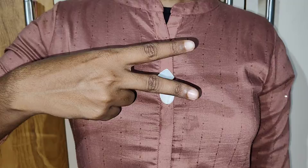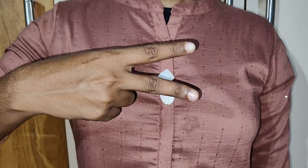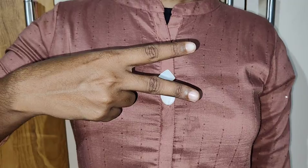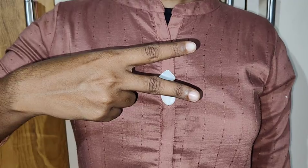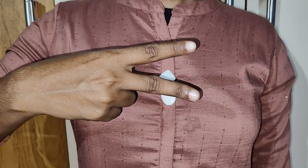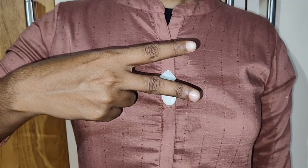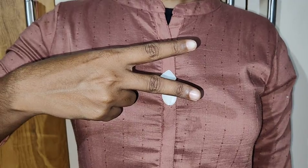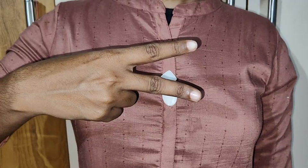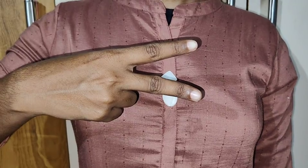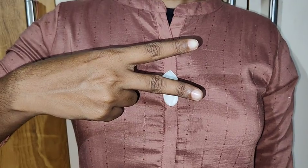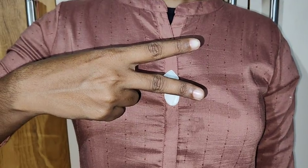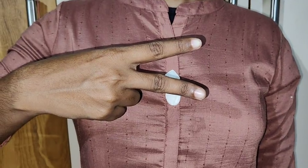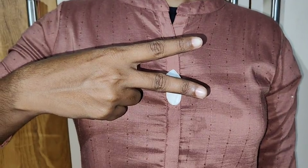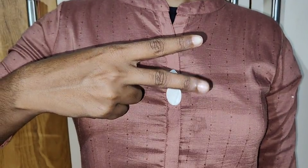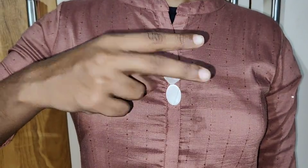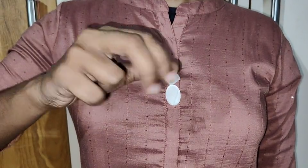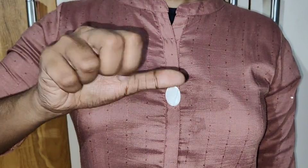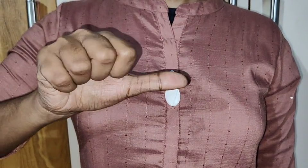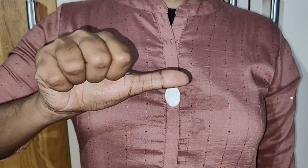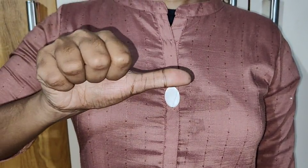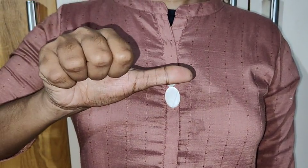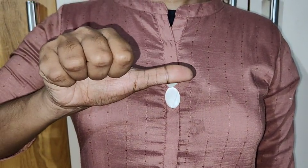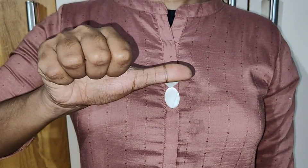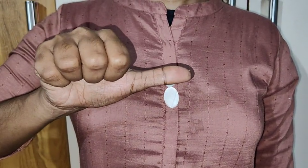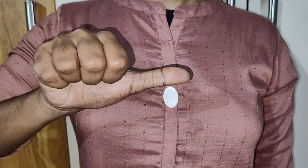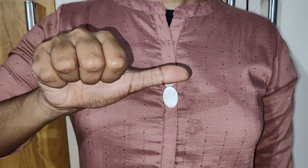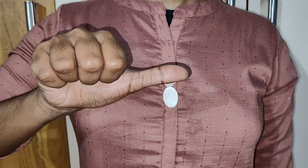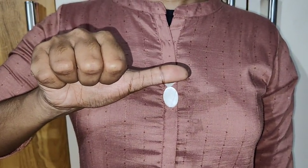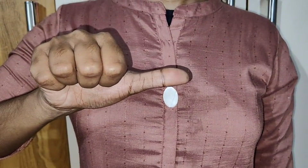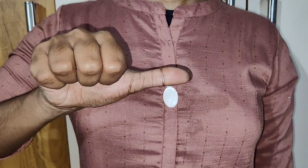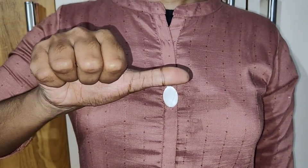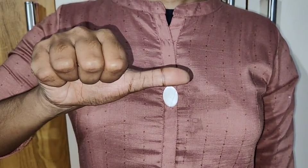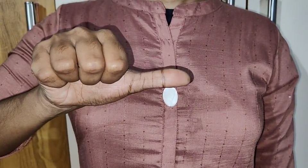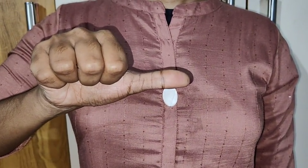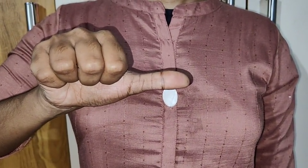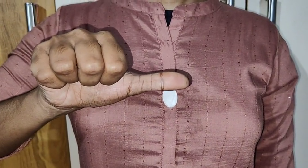ഐ